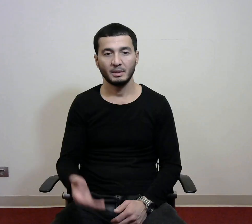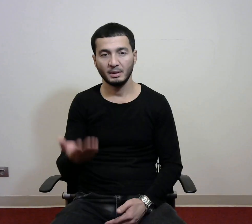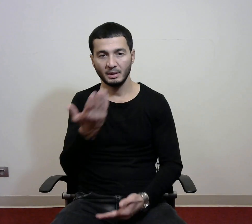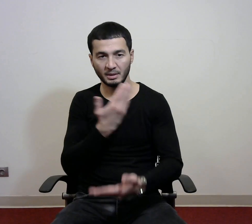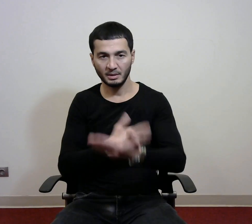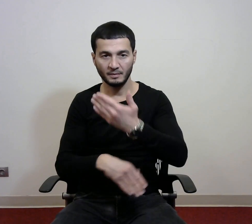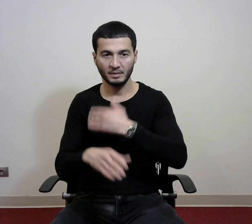əlil